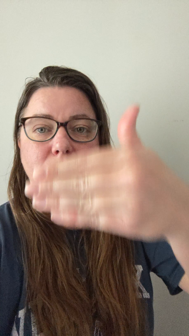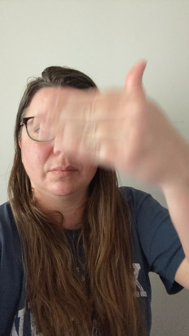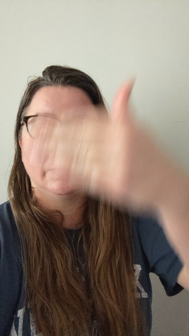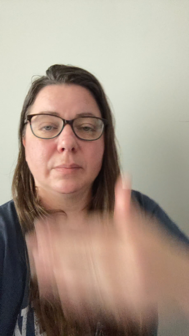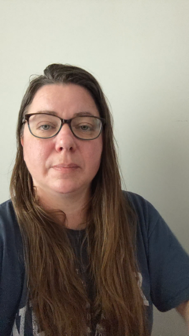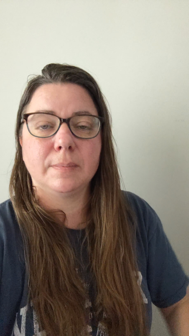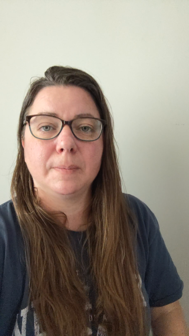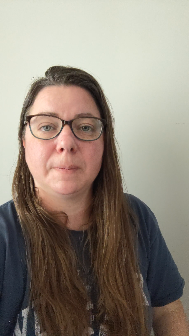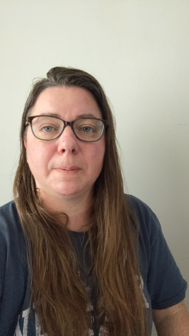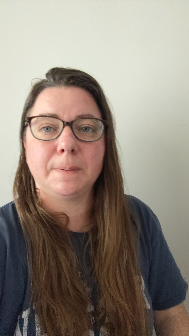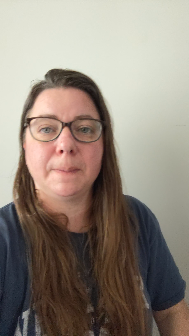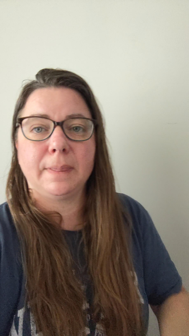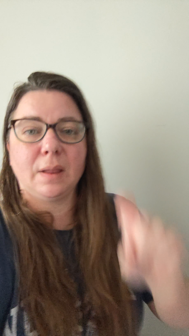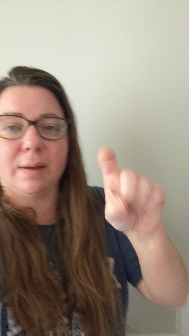must